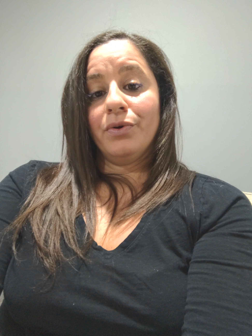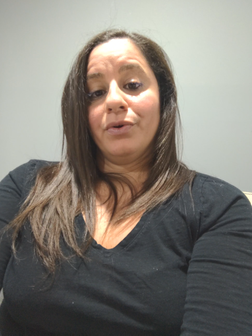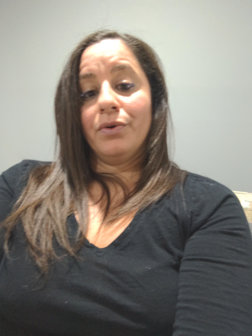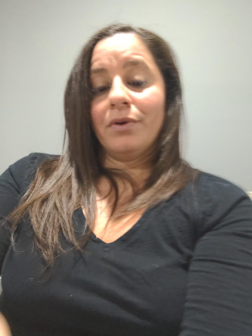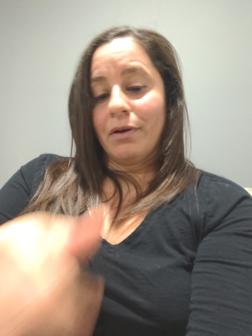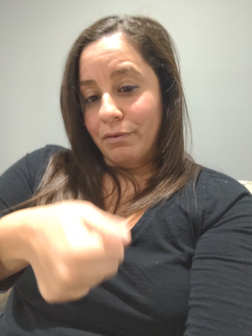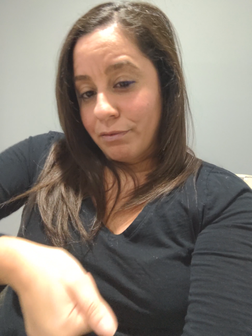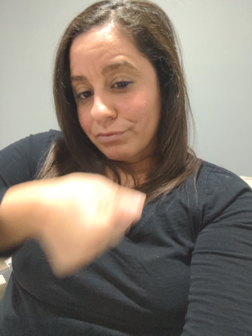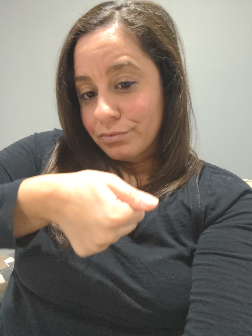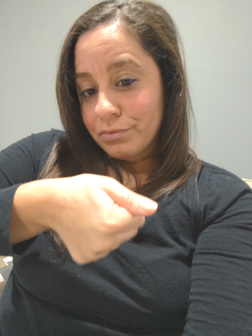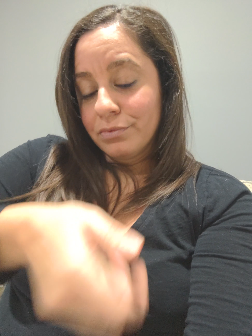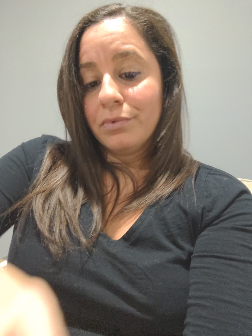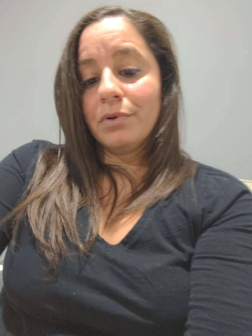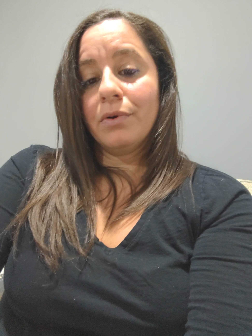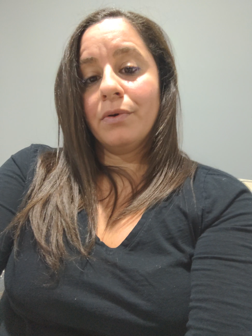hide